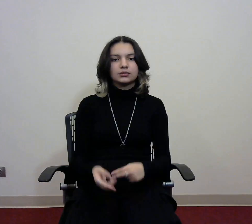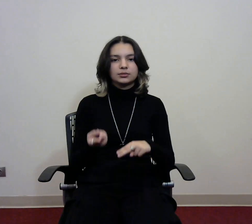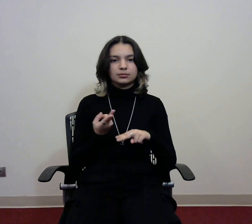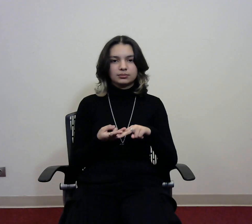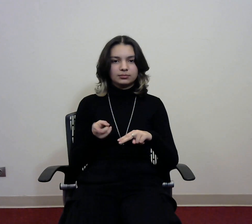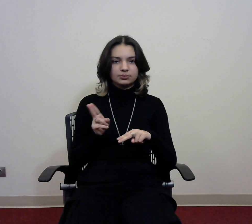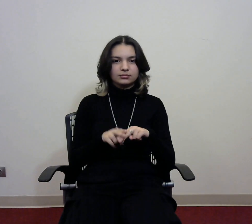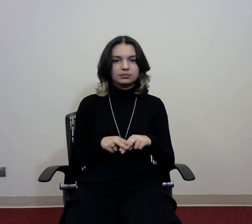bu